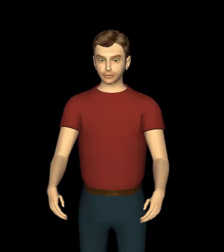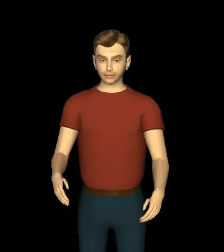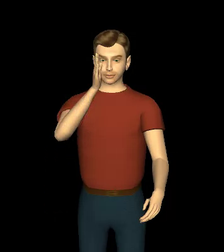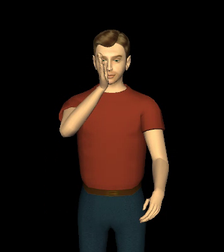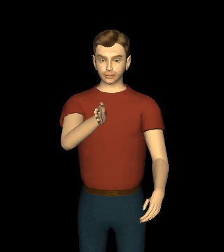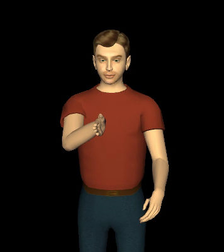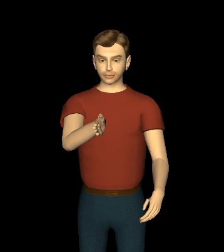مباشرة